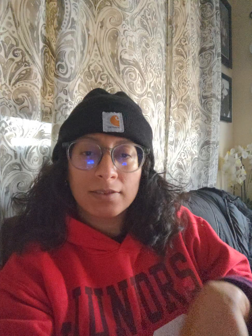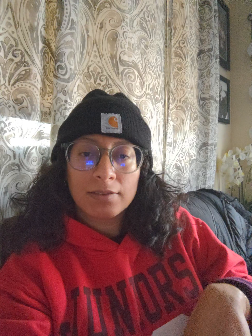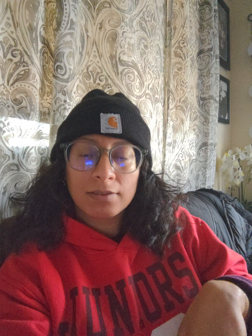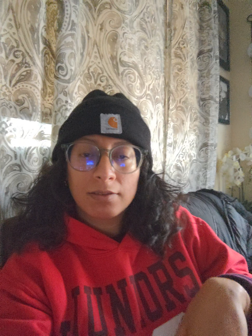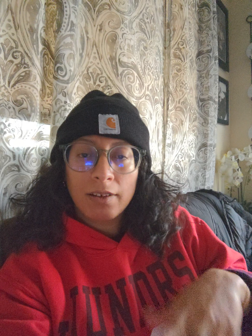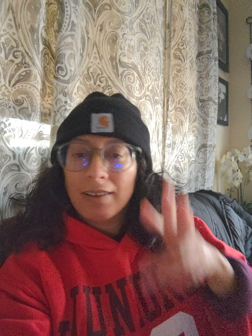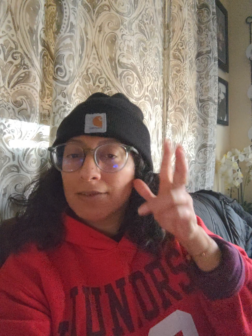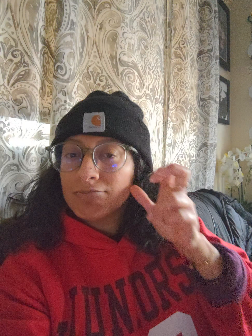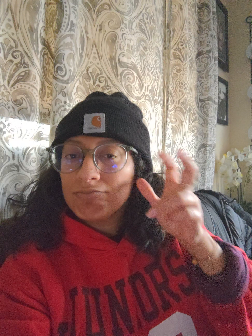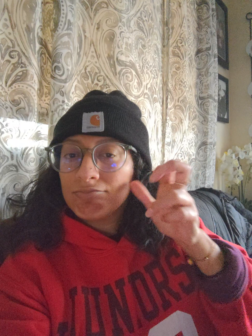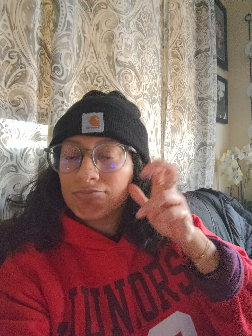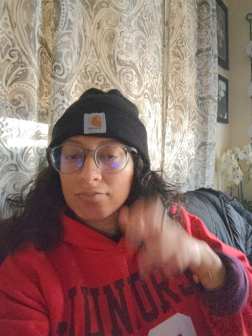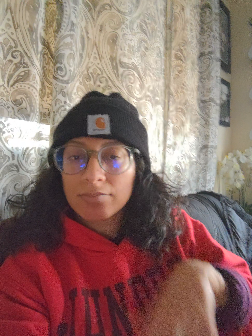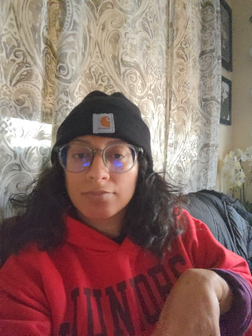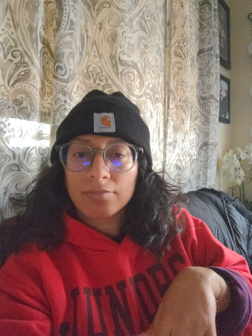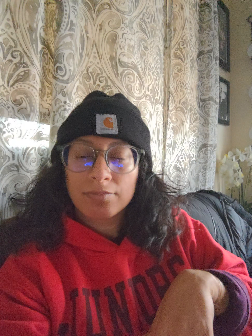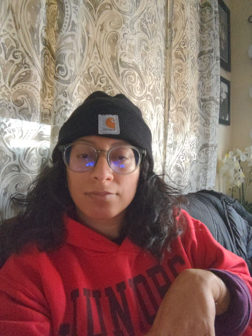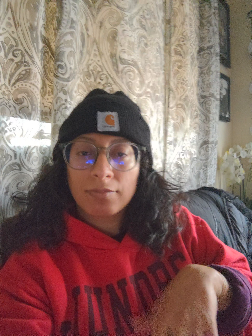listen